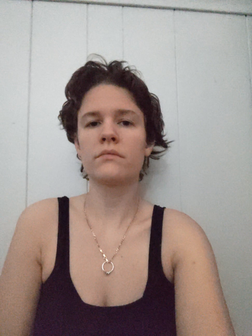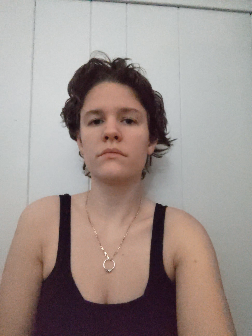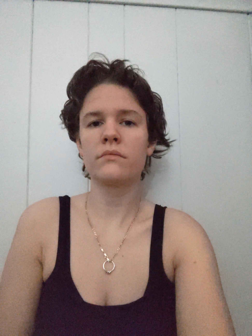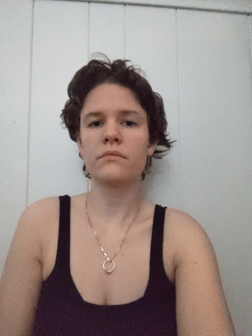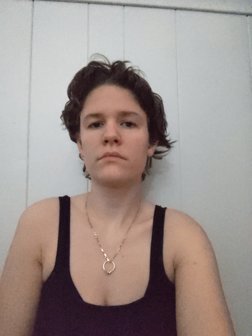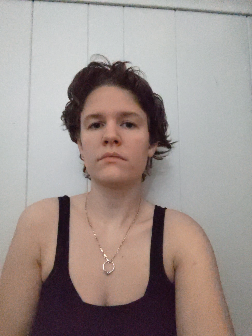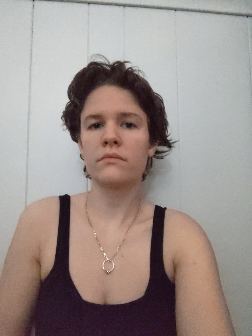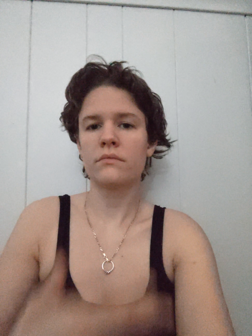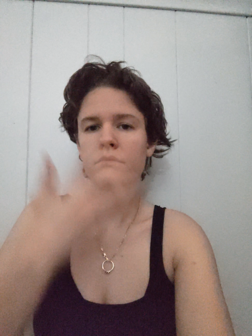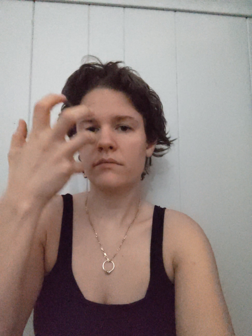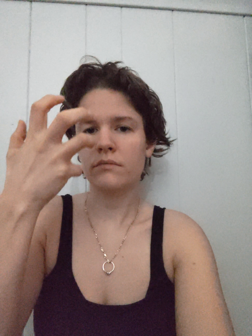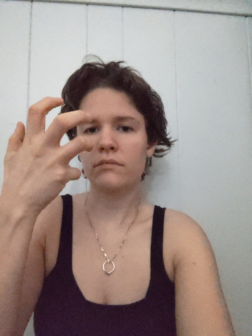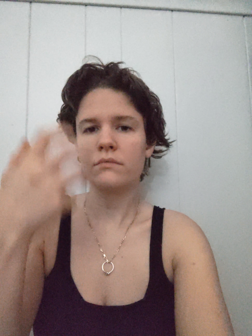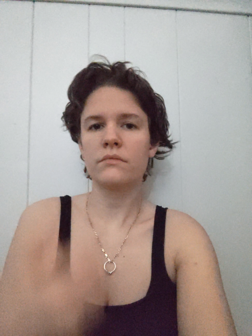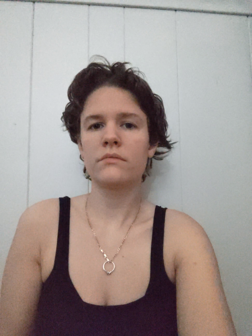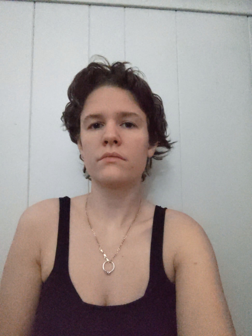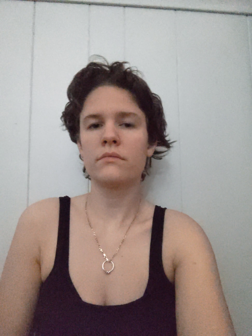mad